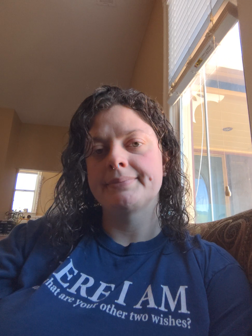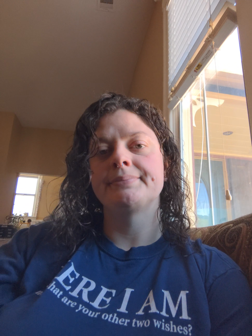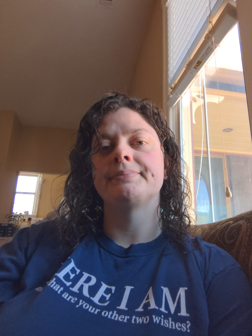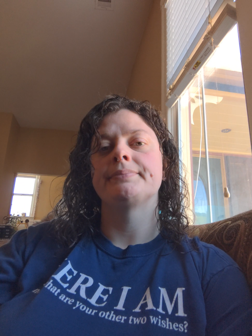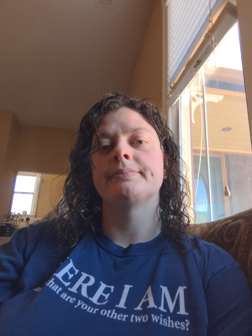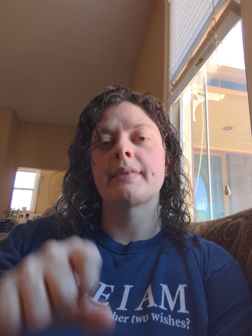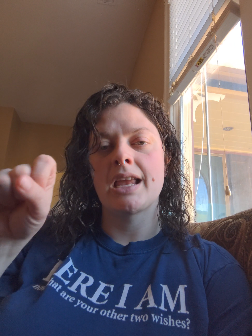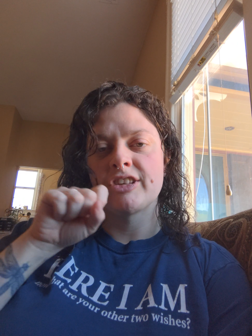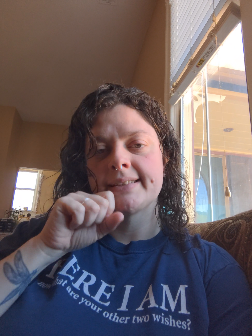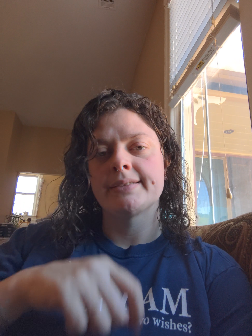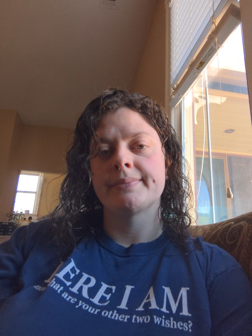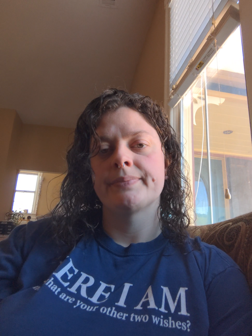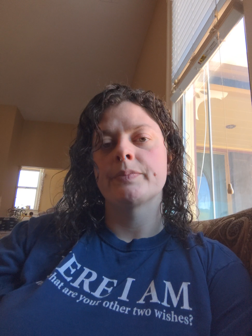carrot